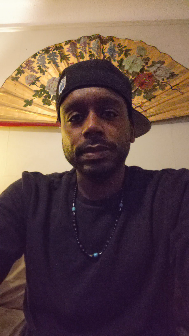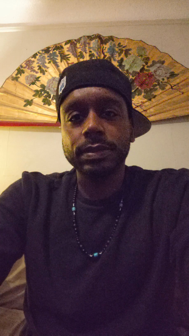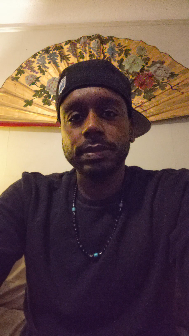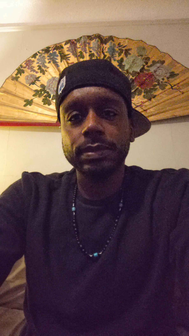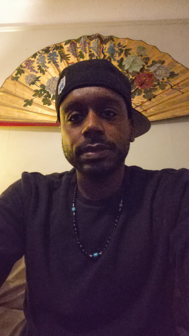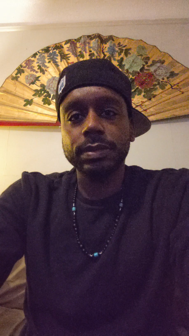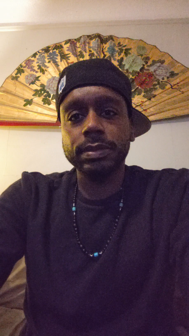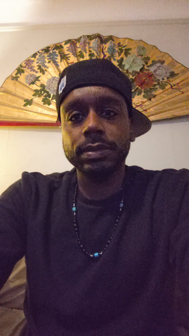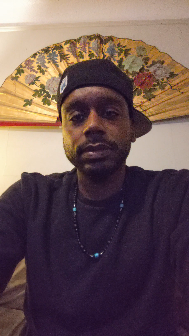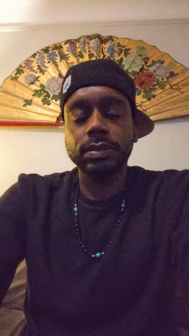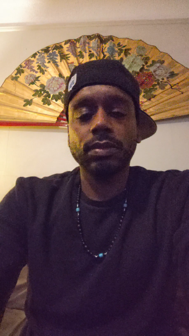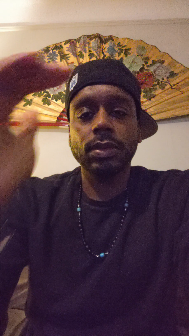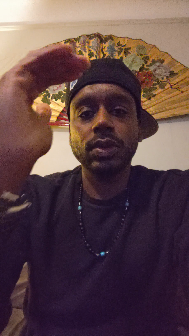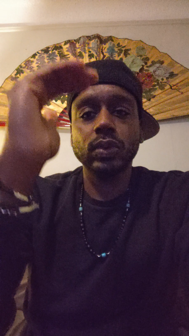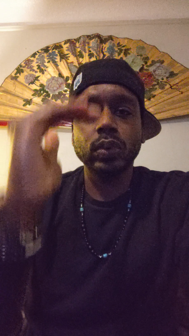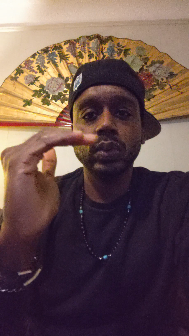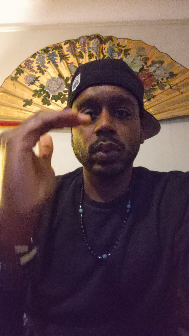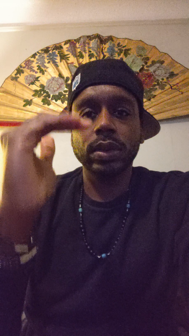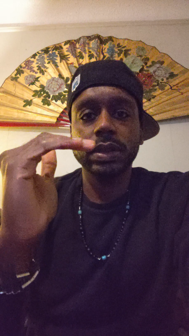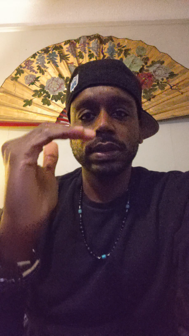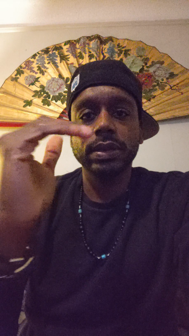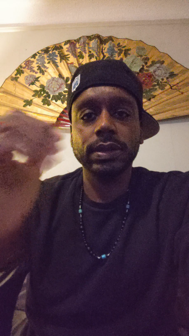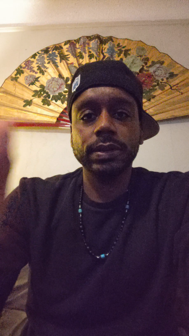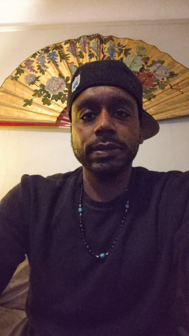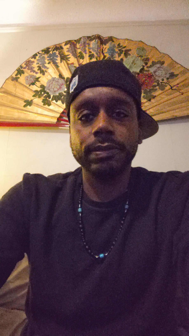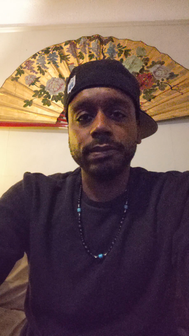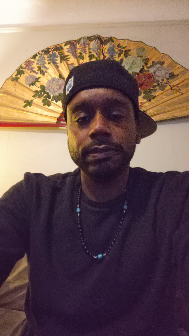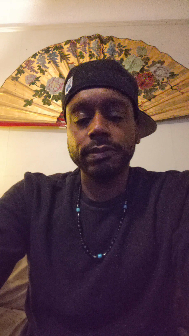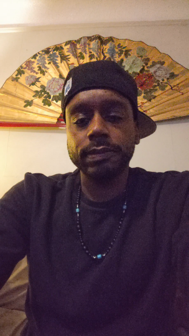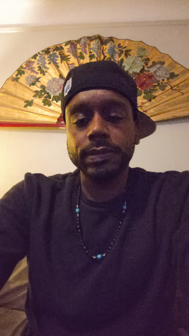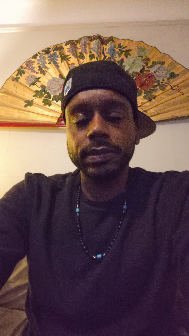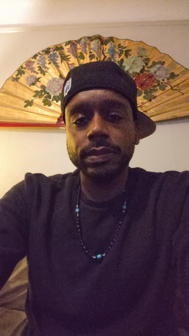short